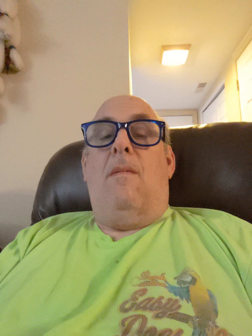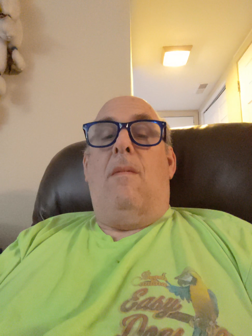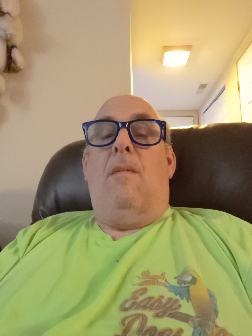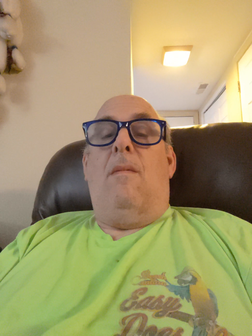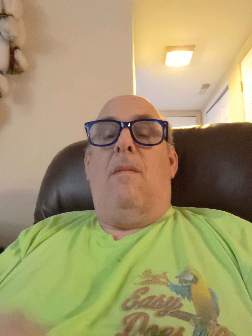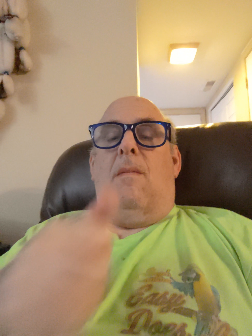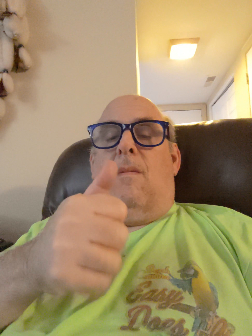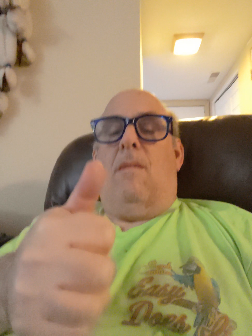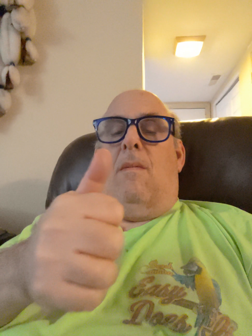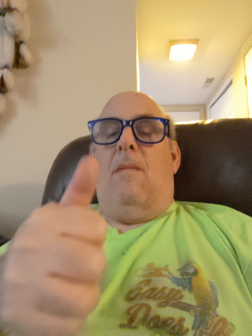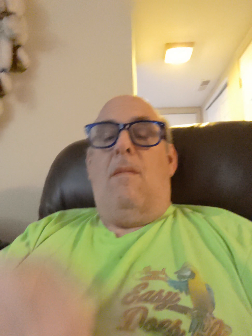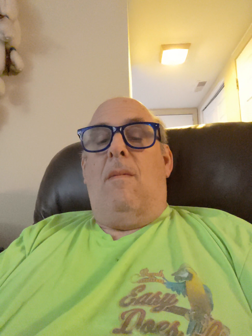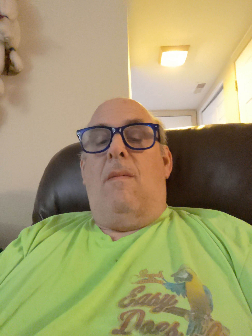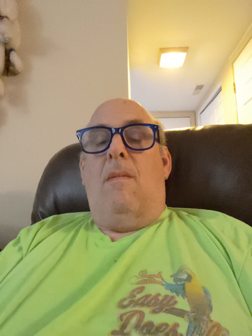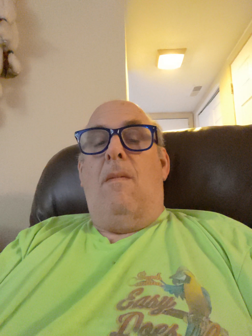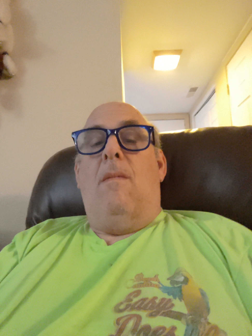yourself